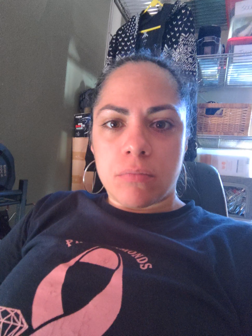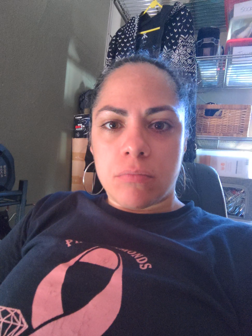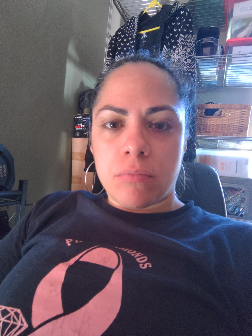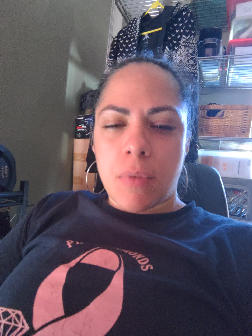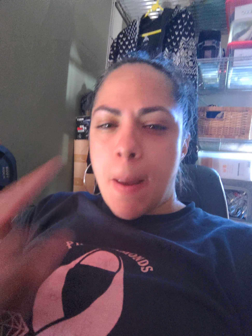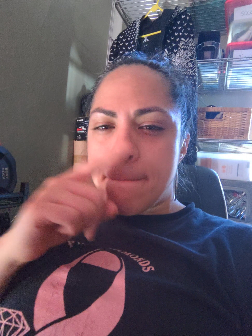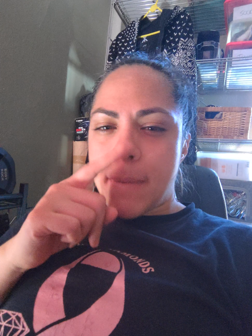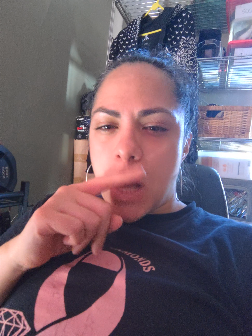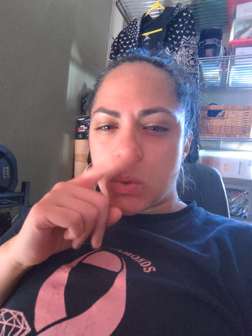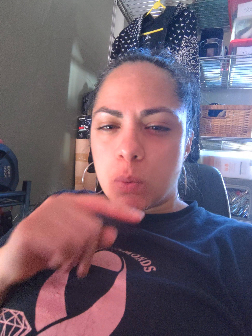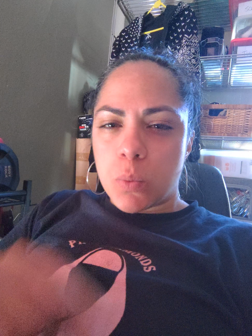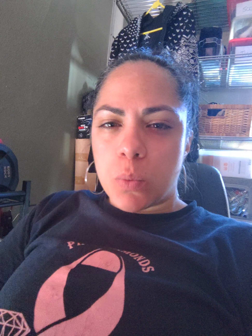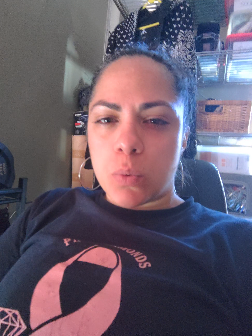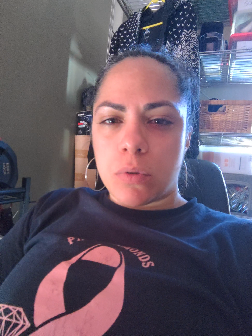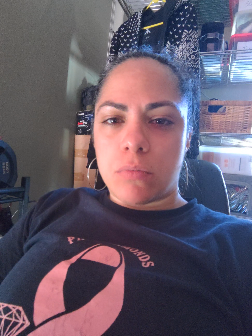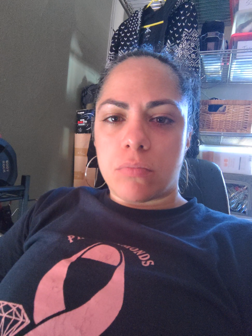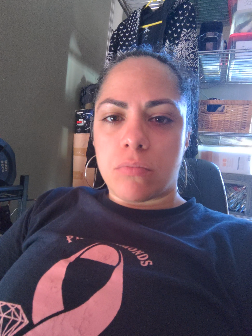mouse